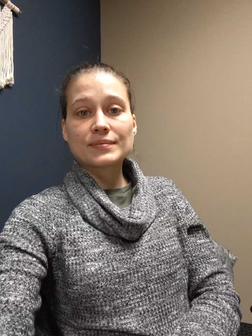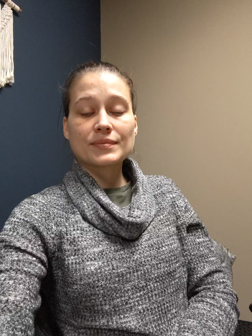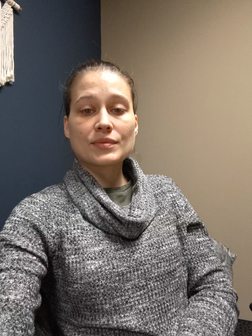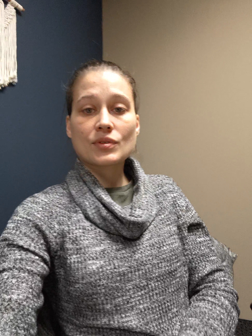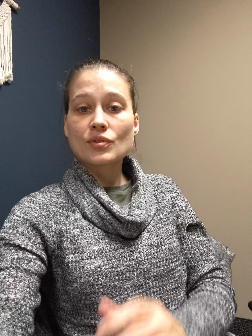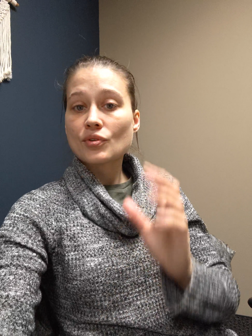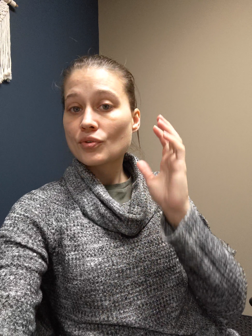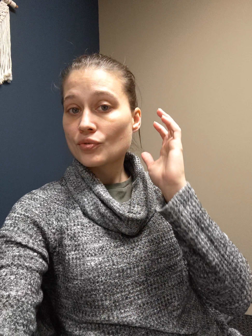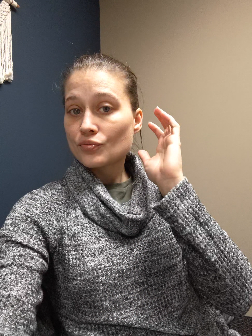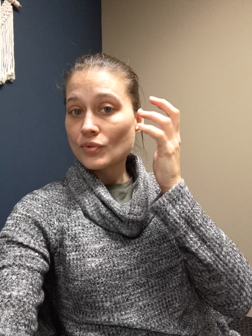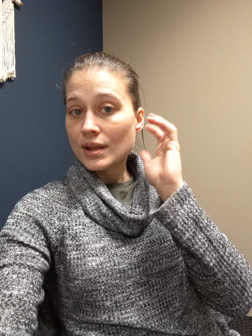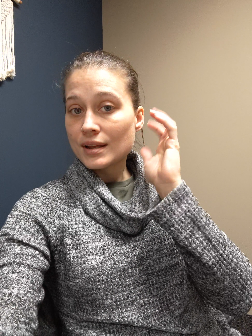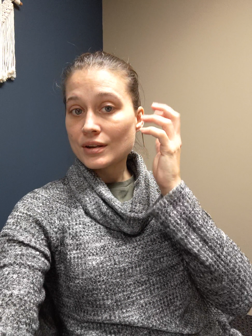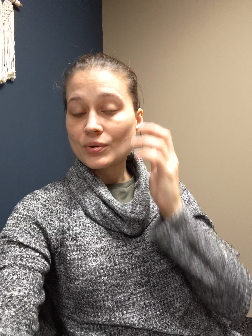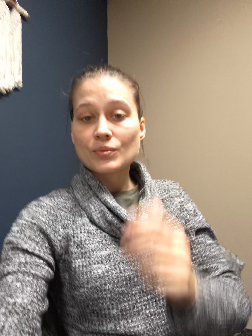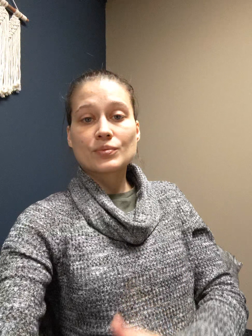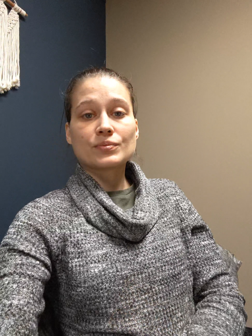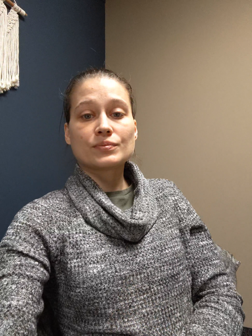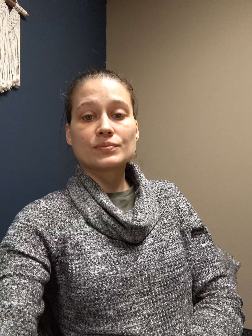radio